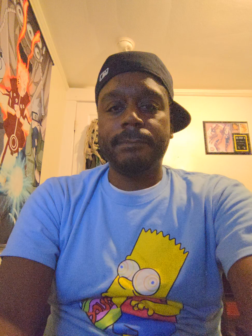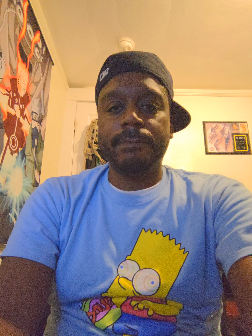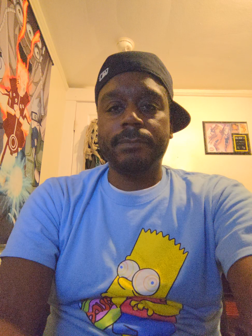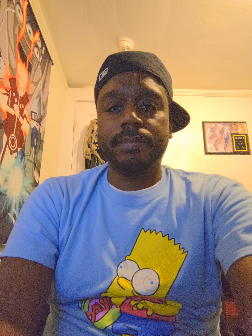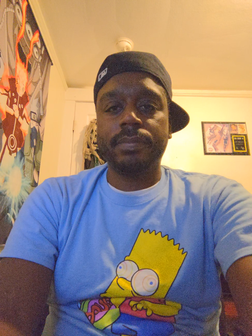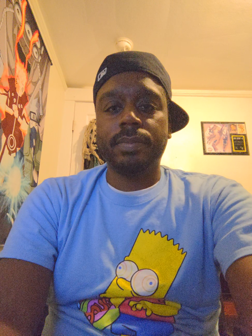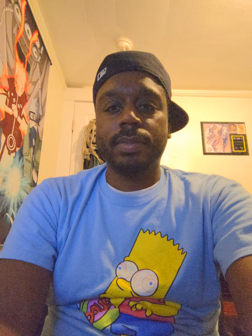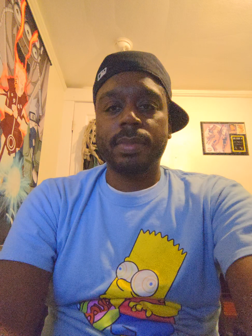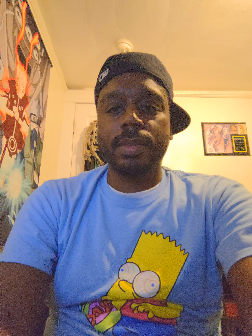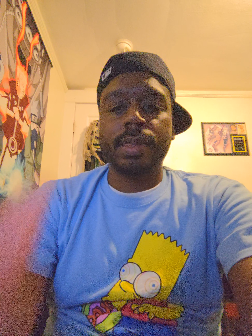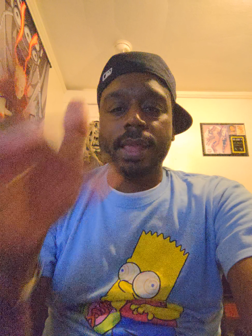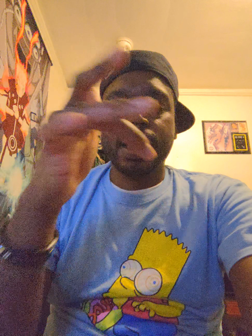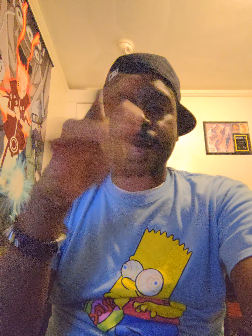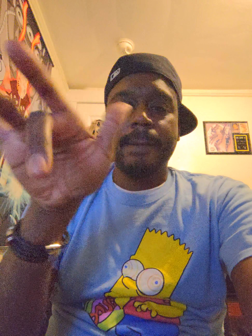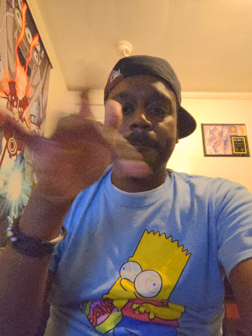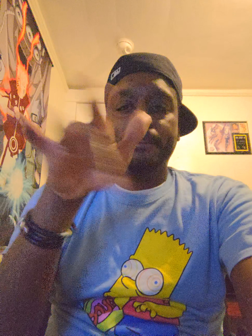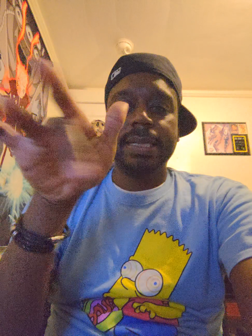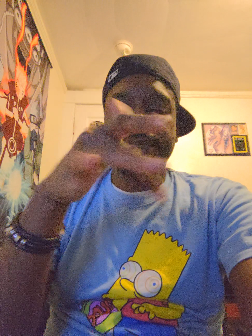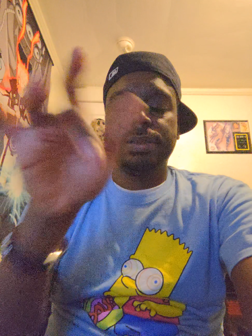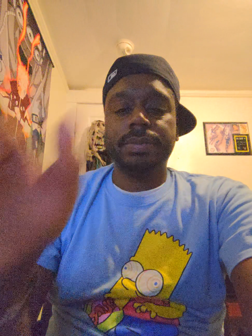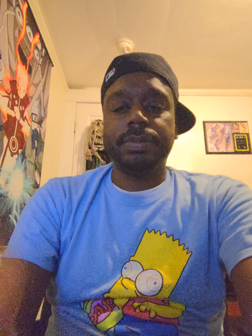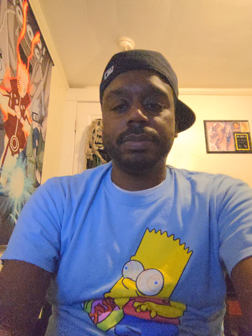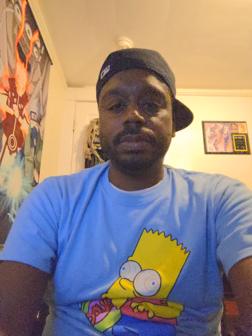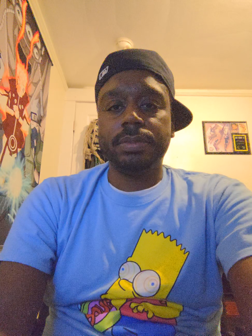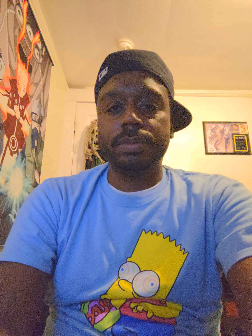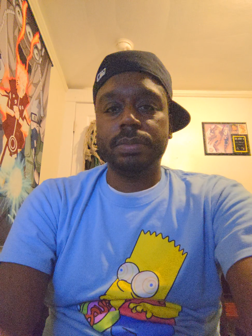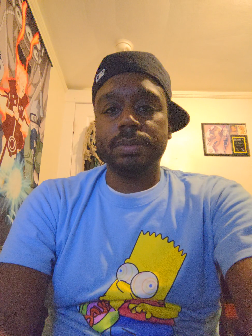empty